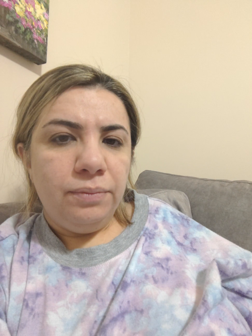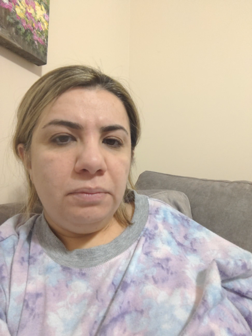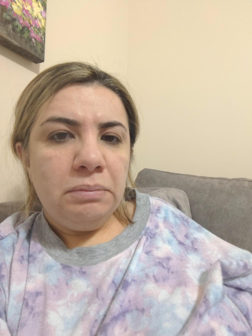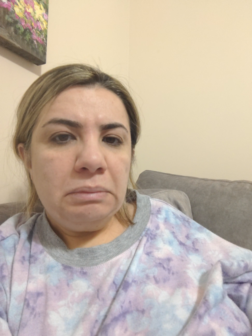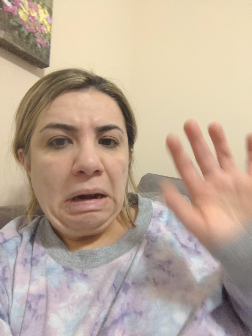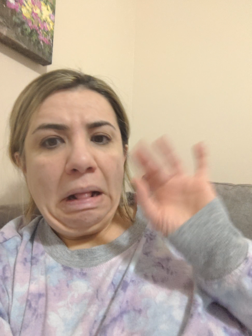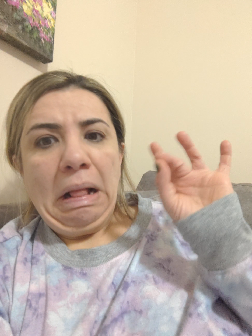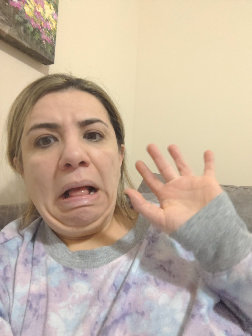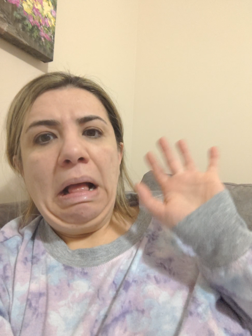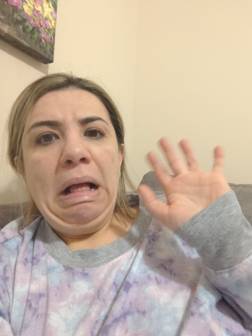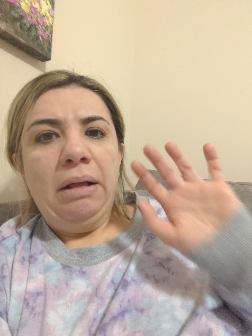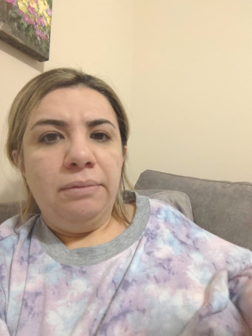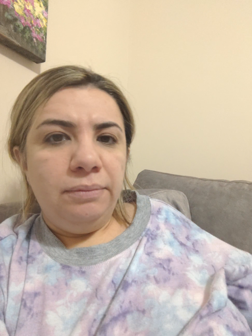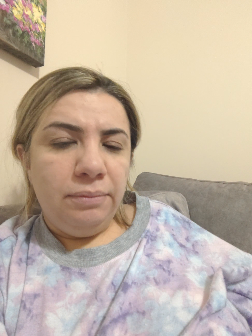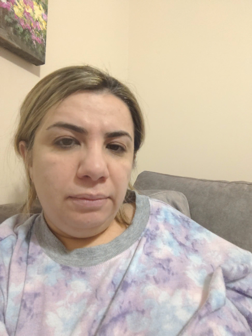yucky